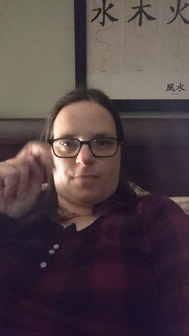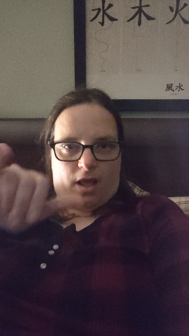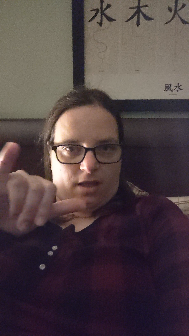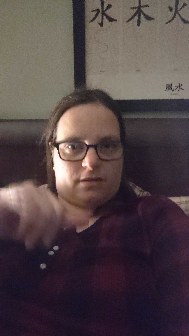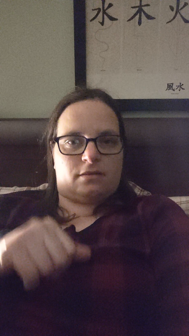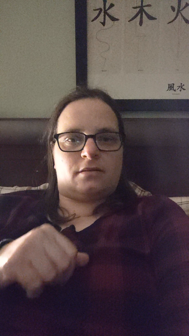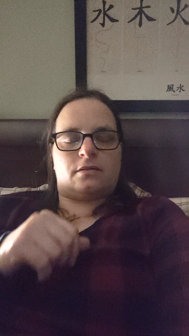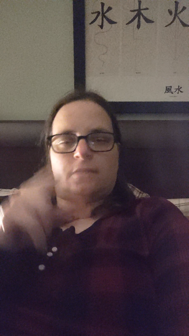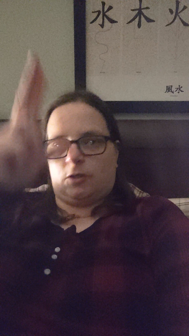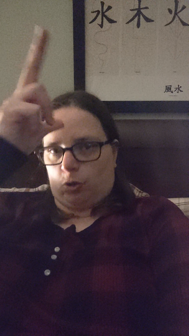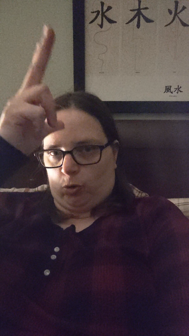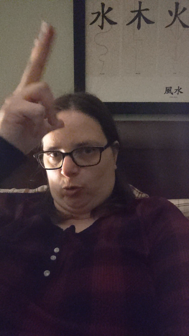rooster